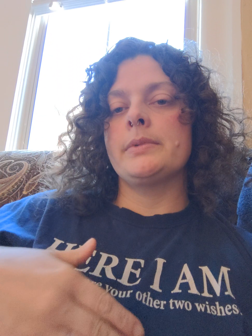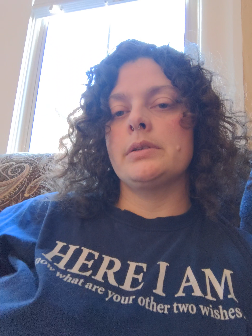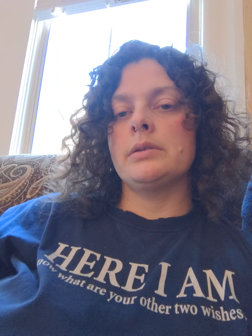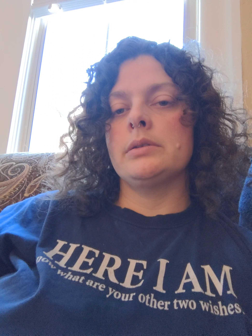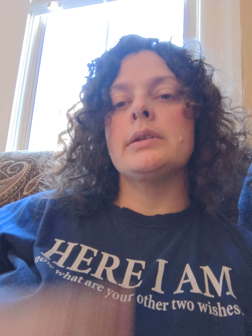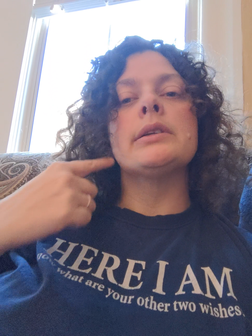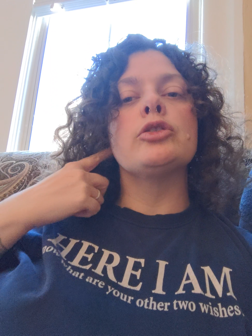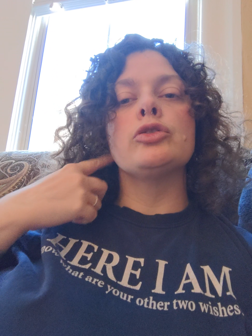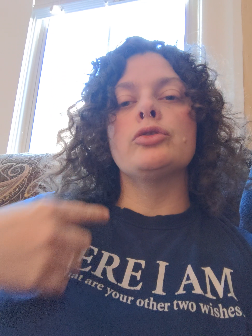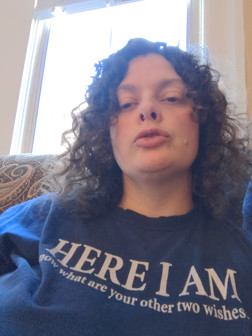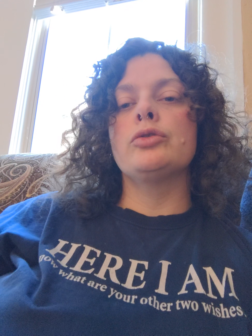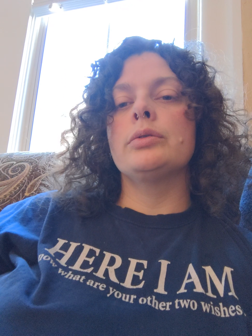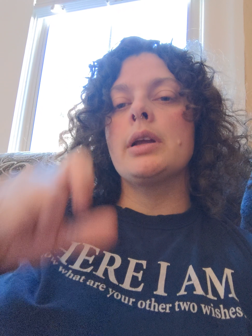ear